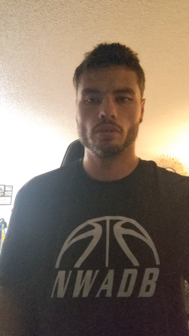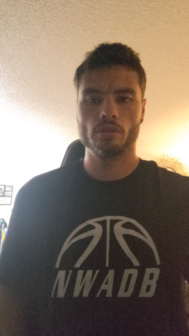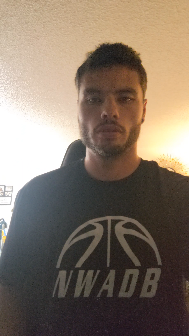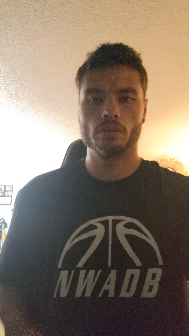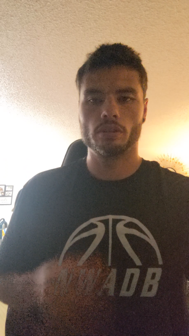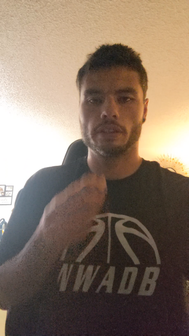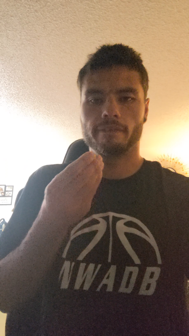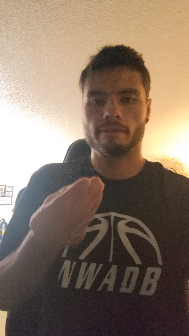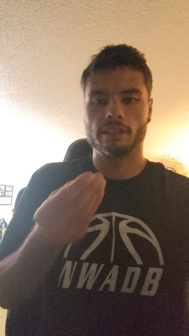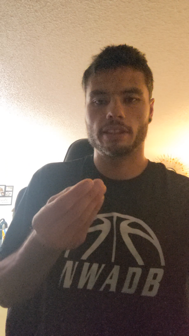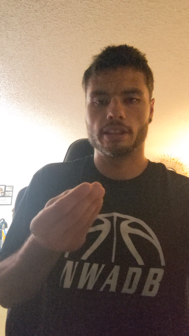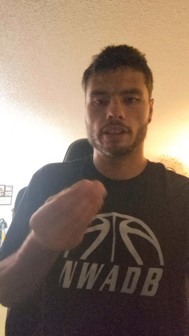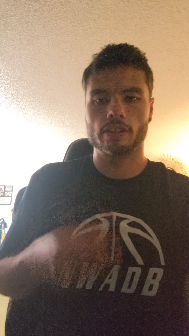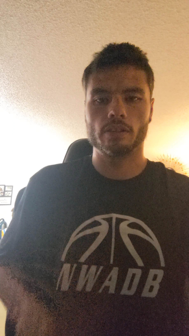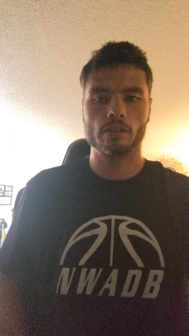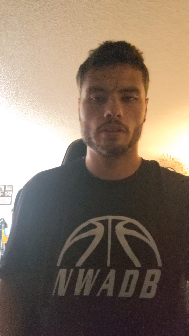feed